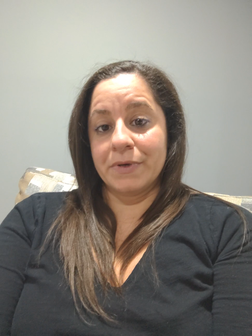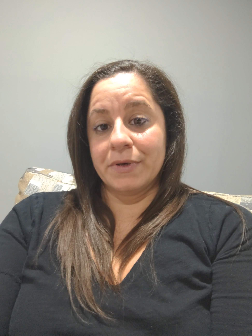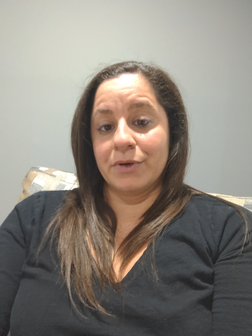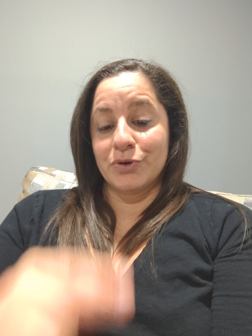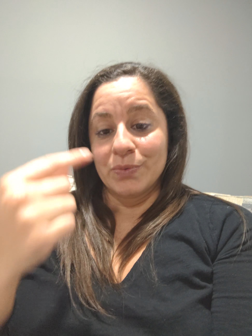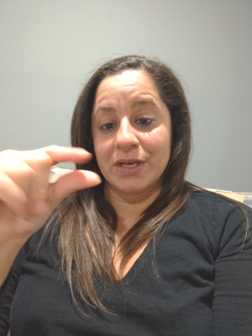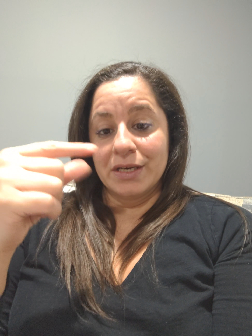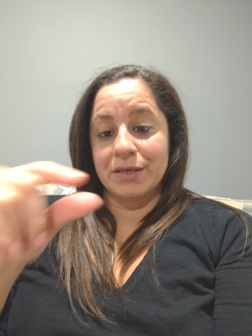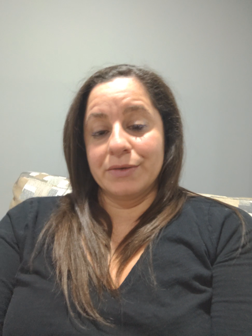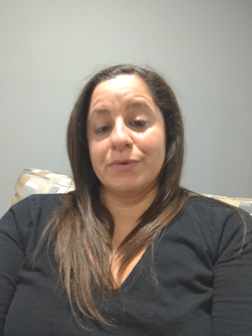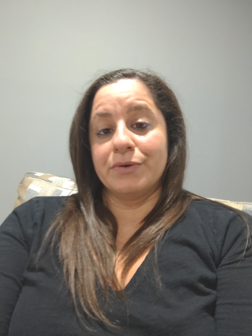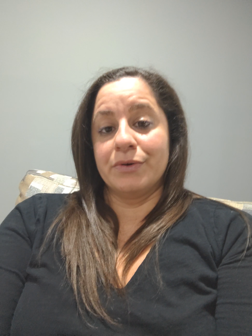green